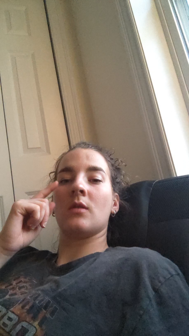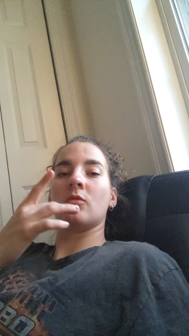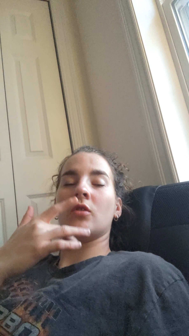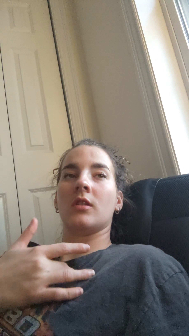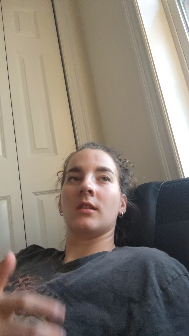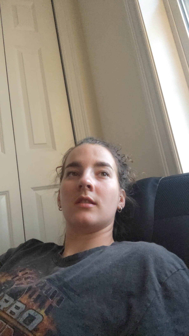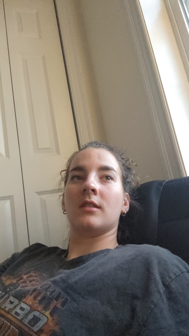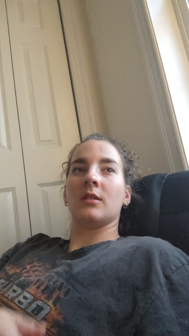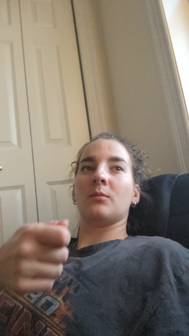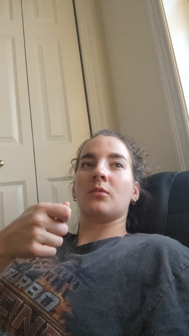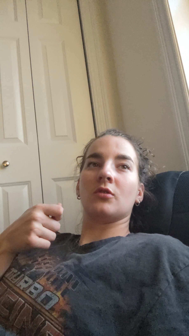pull